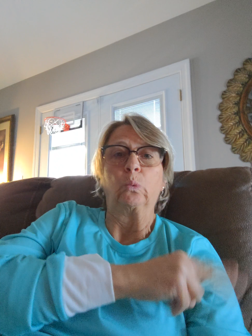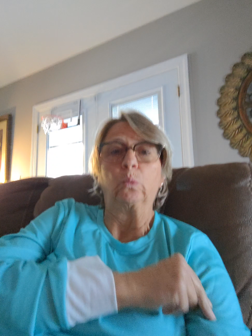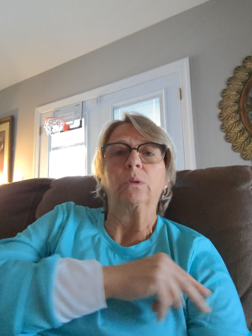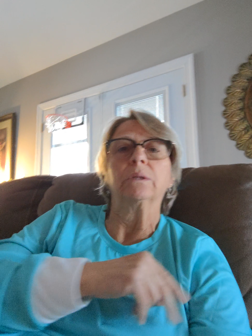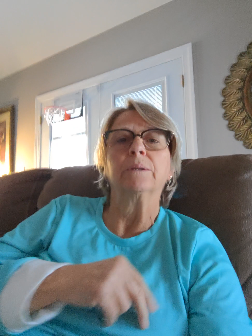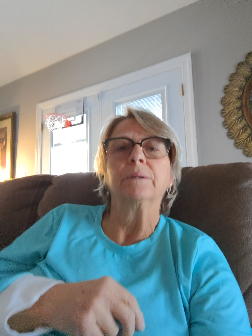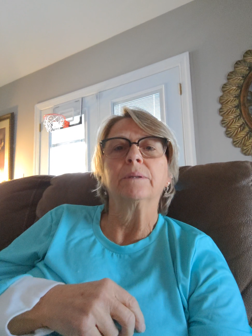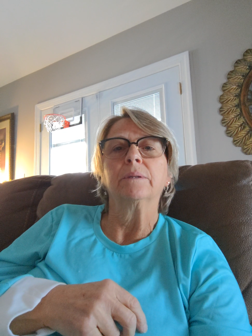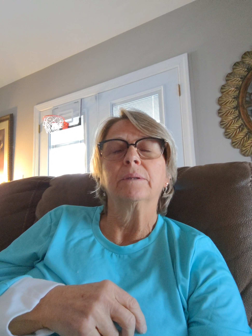goose